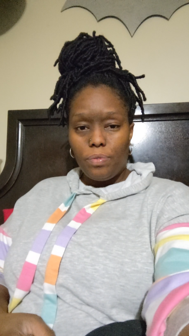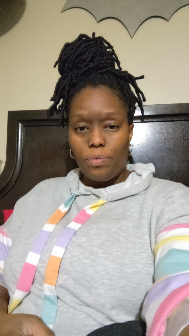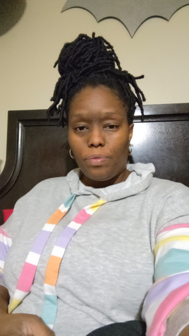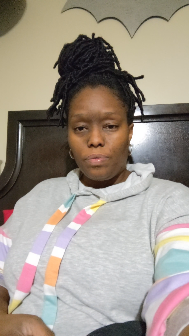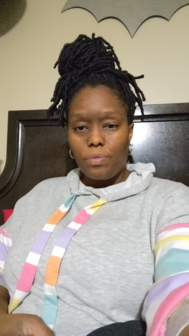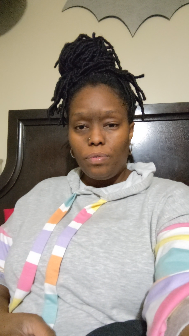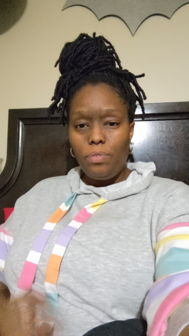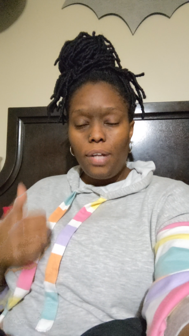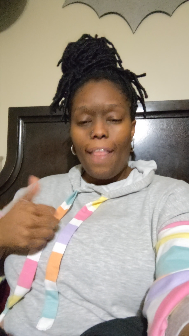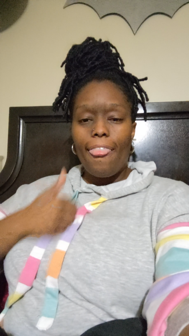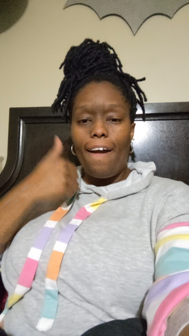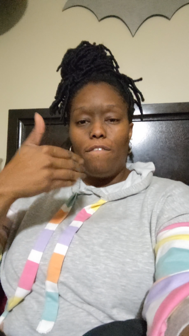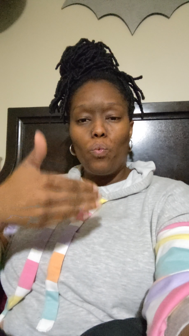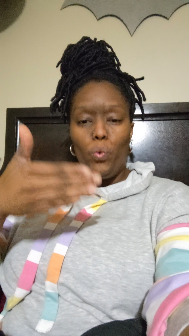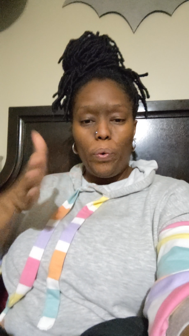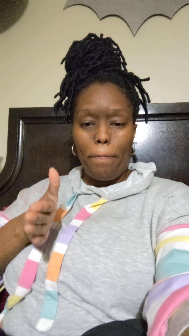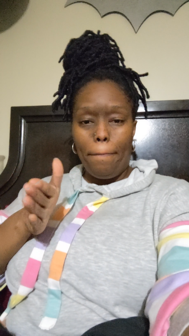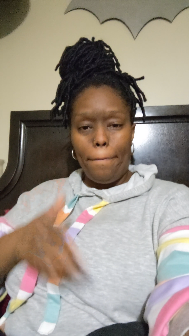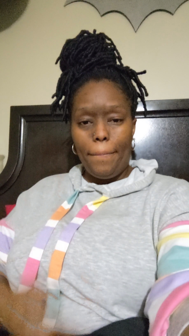living room